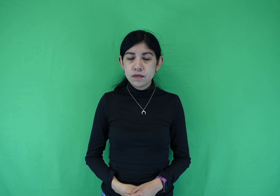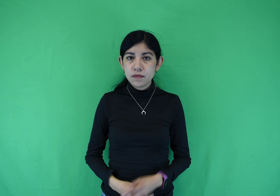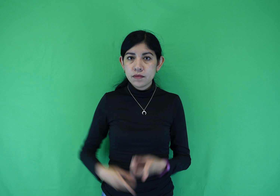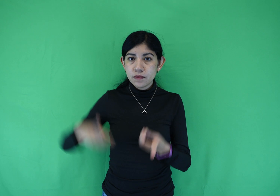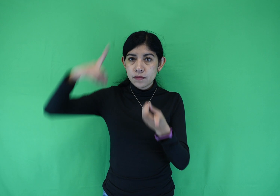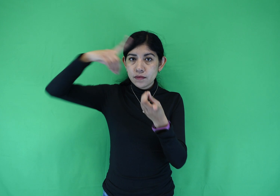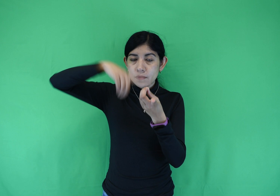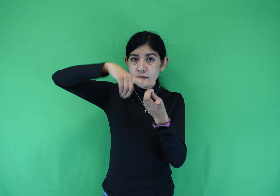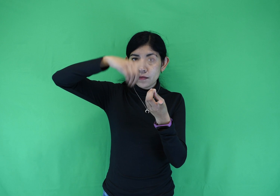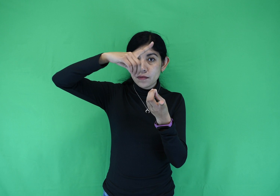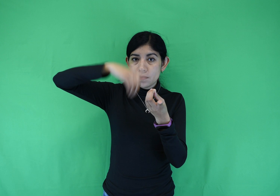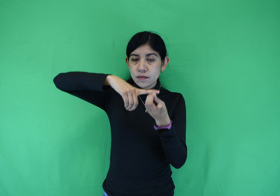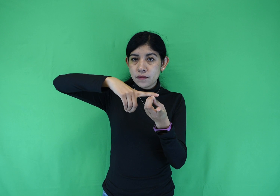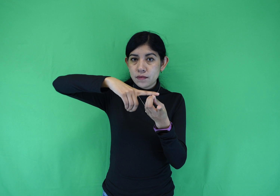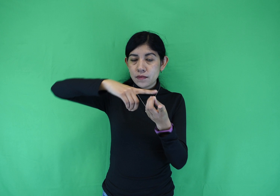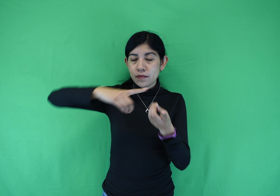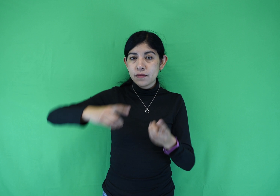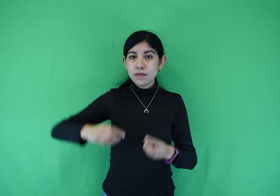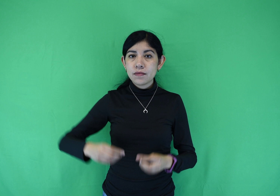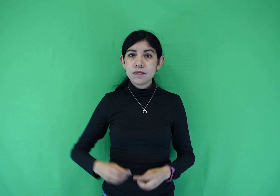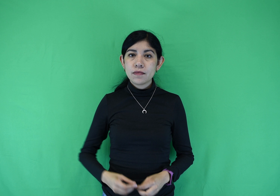dónde